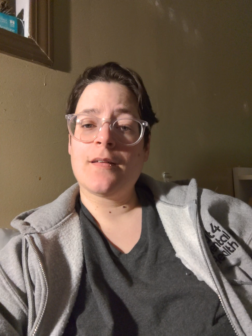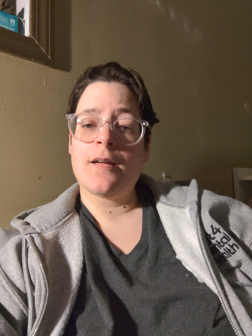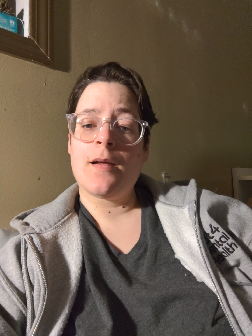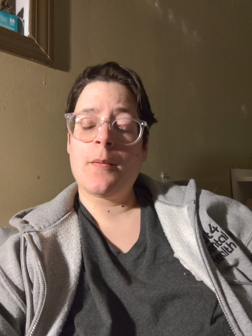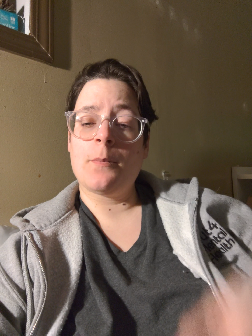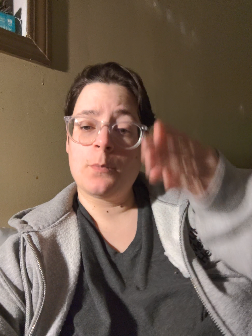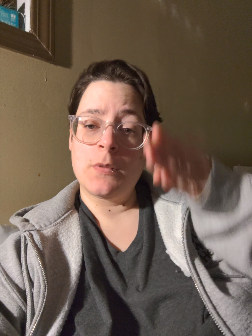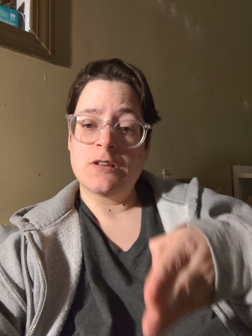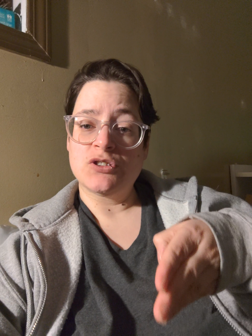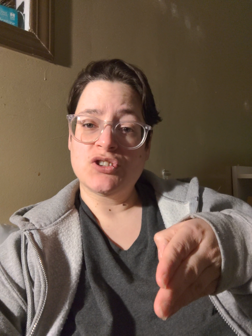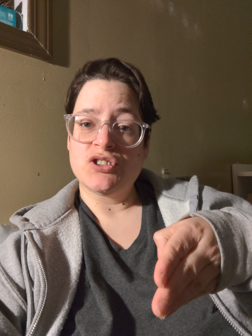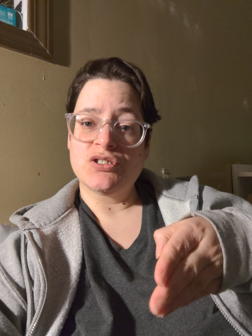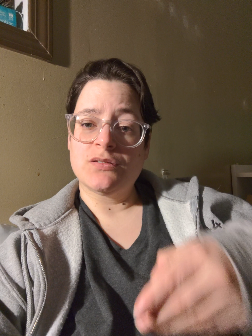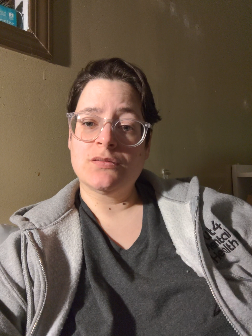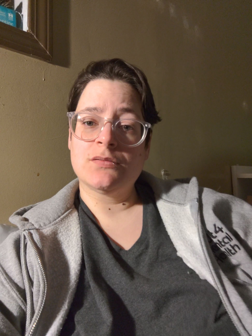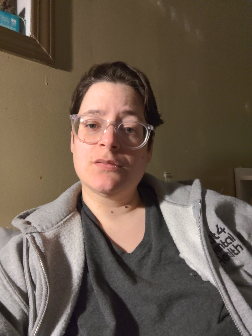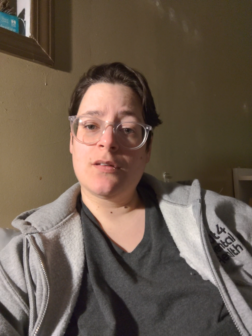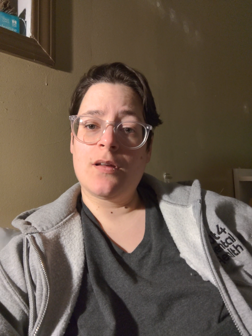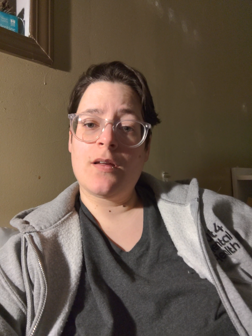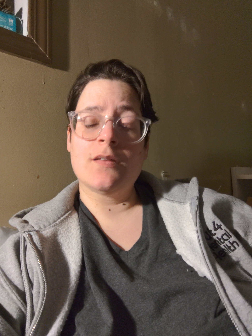person